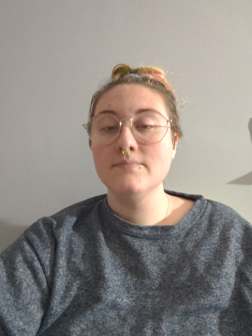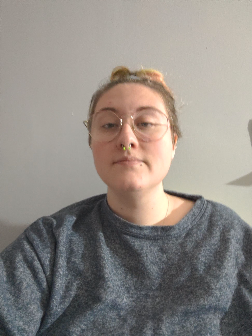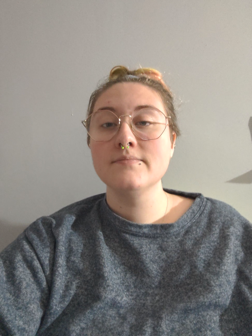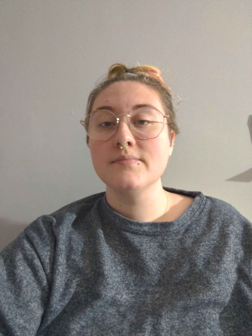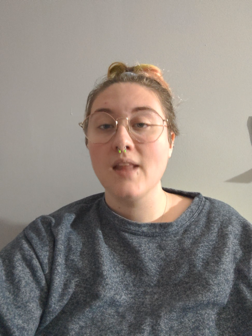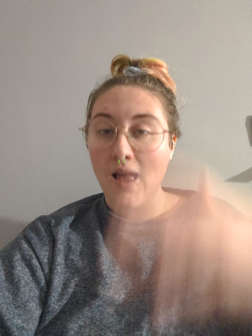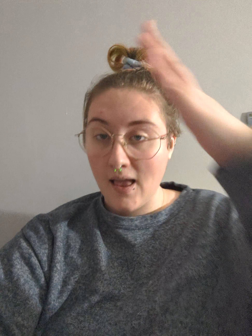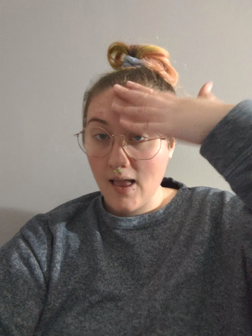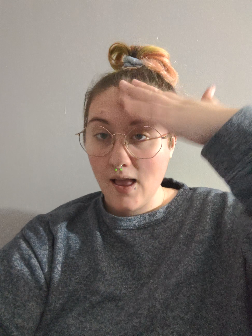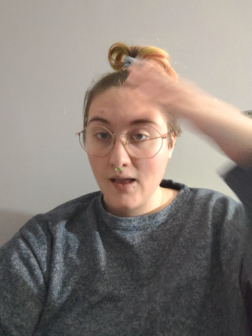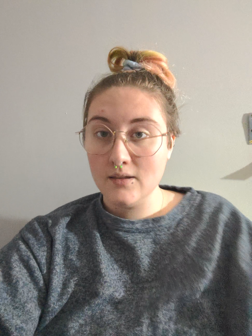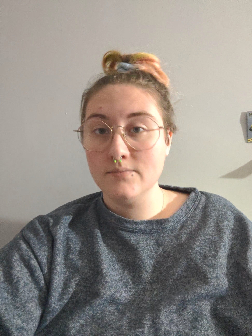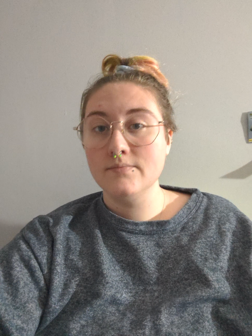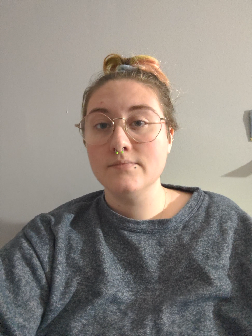hat